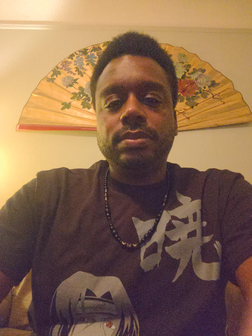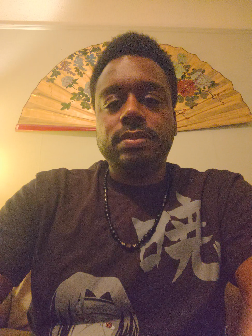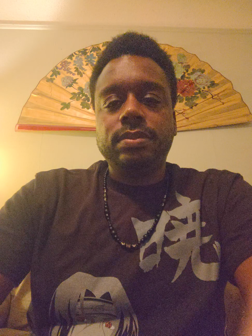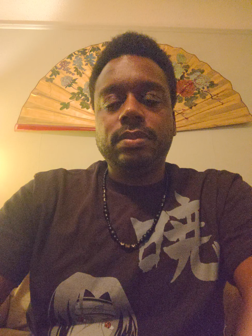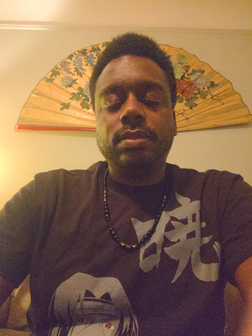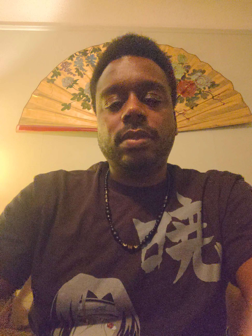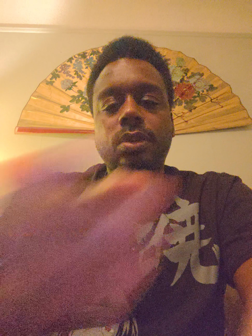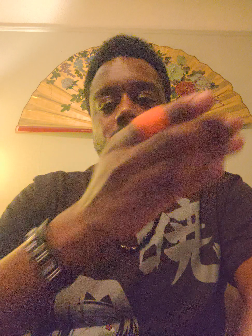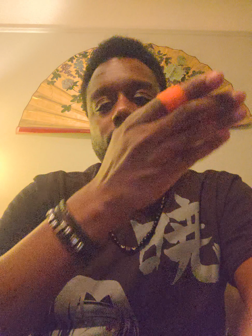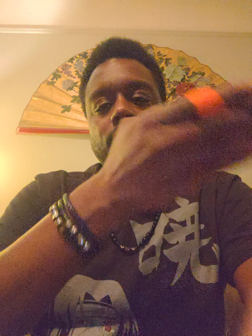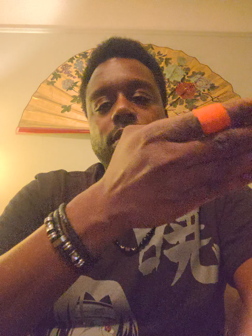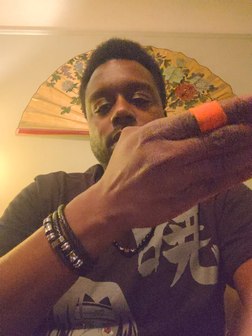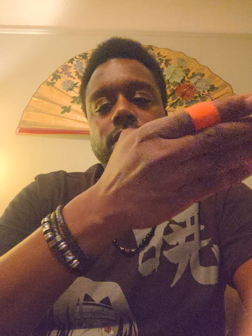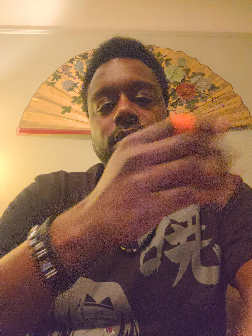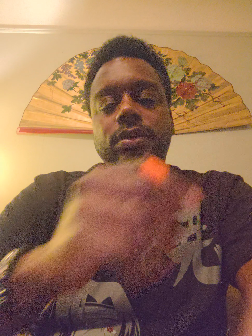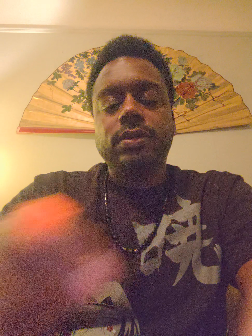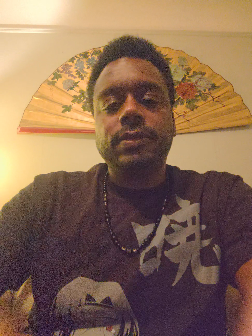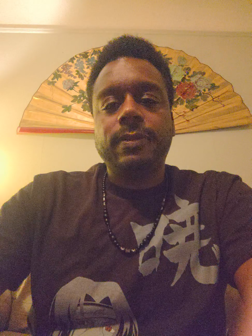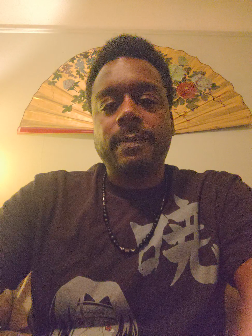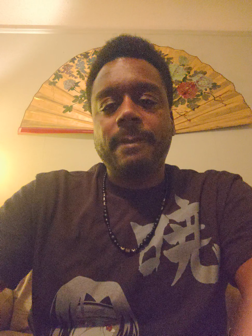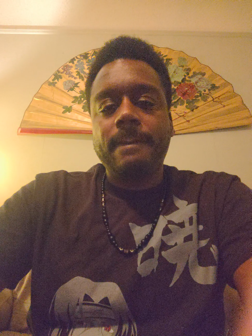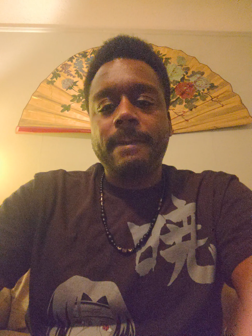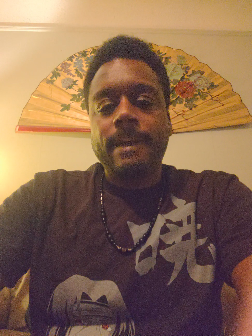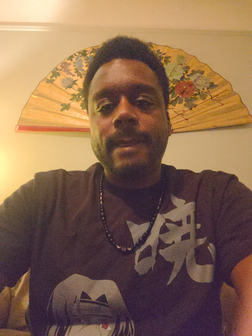there